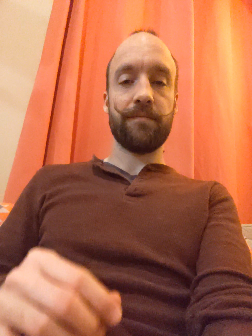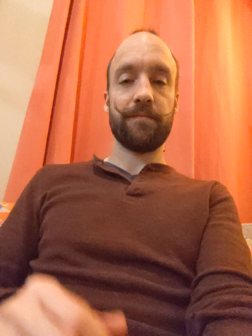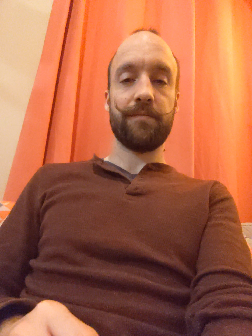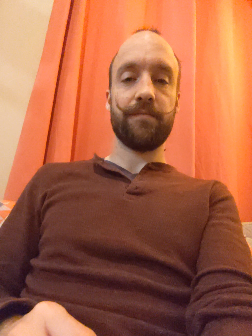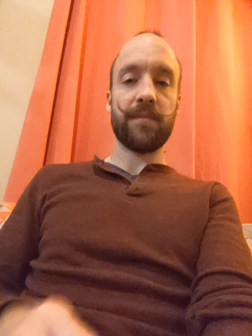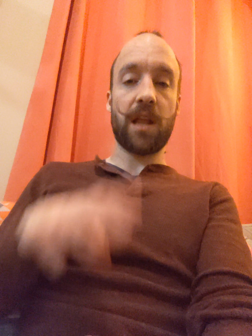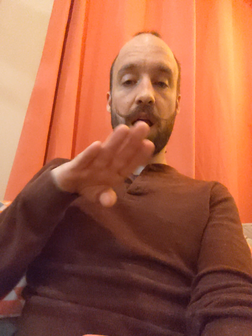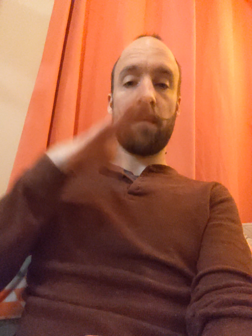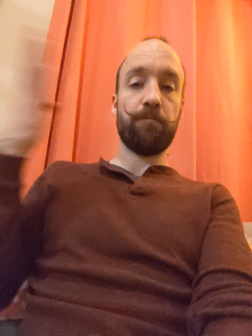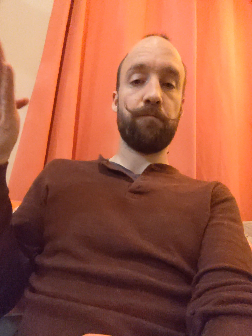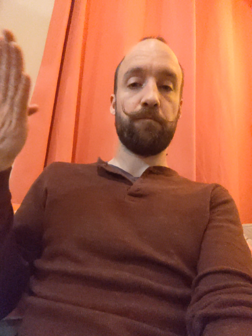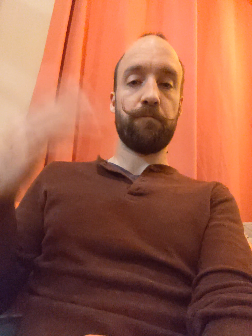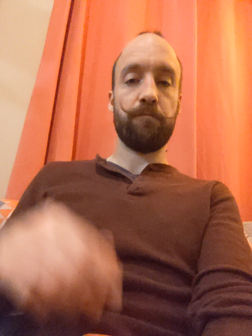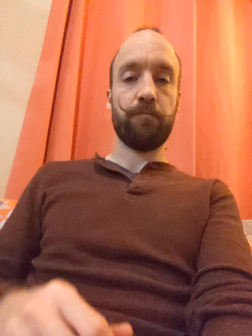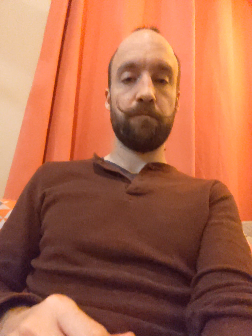open